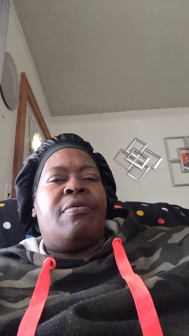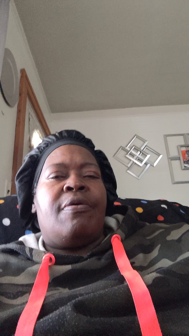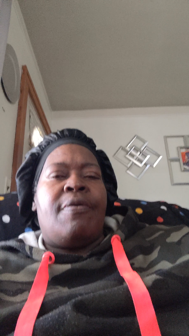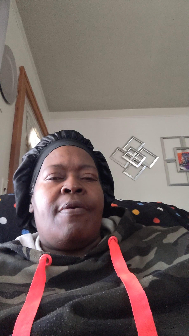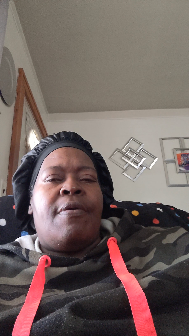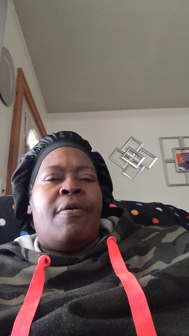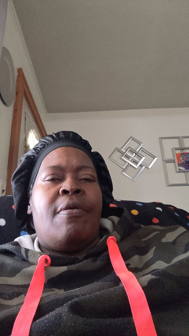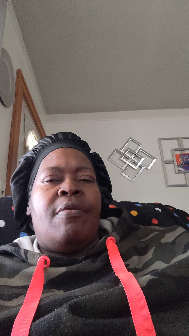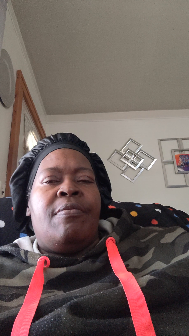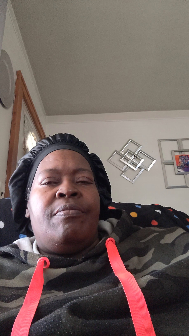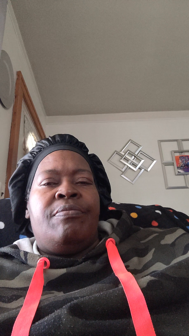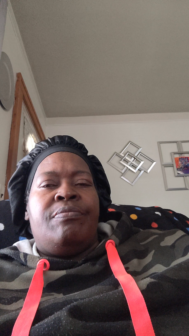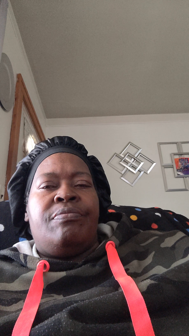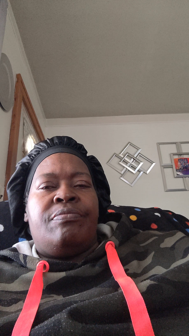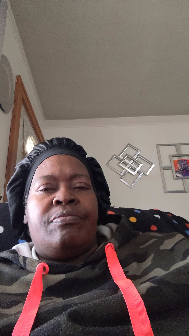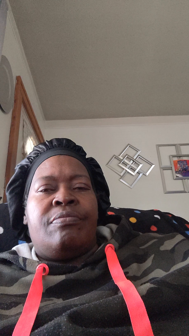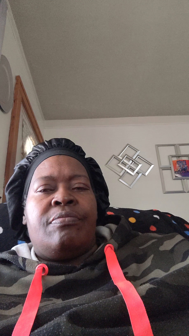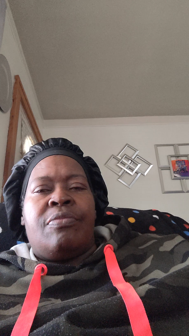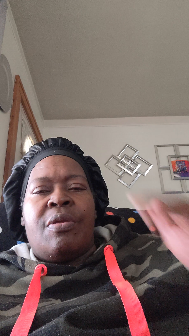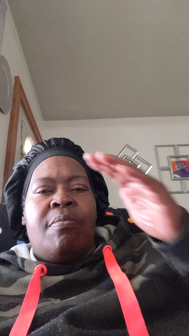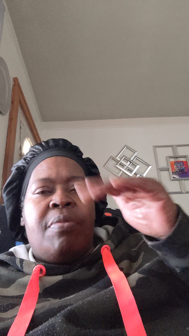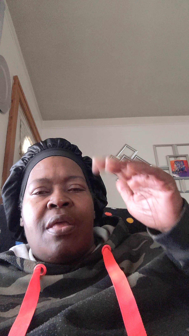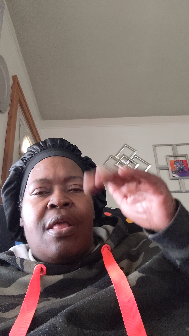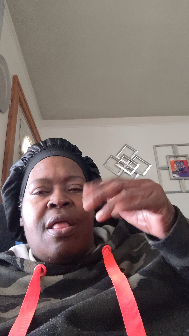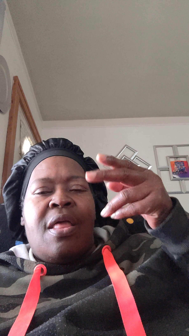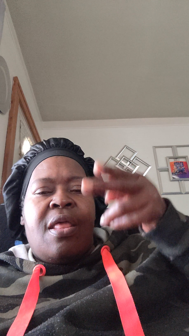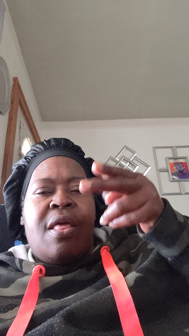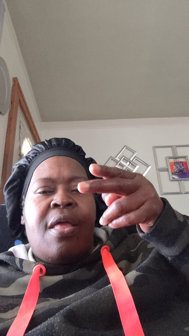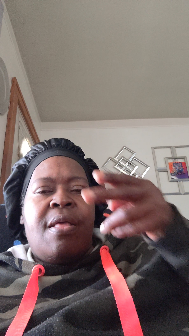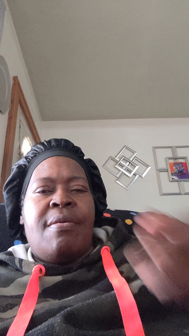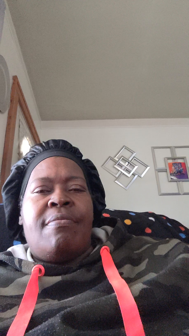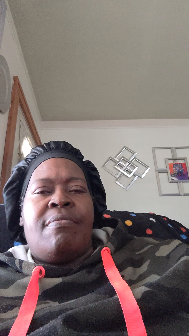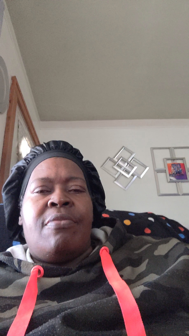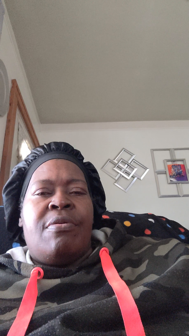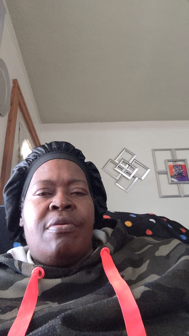pet's name